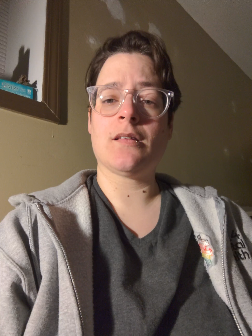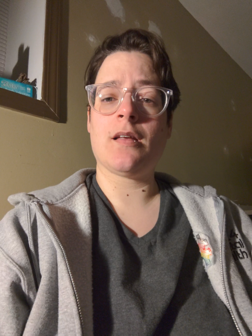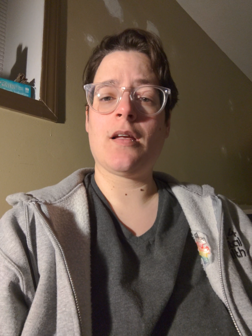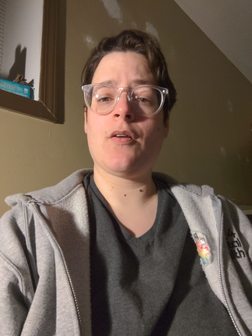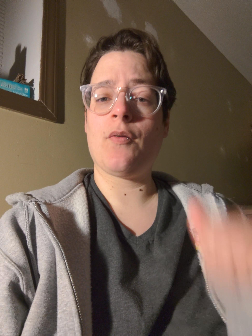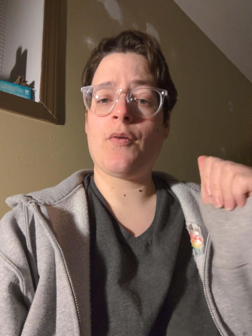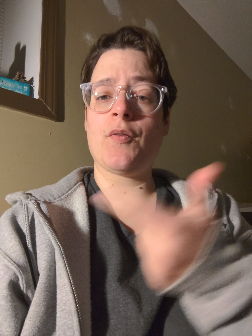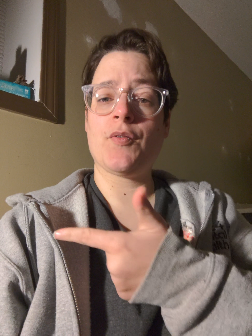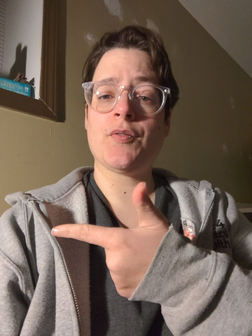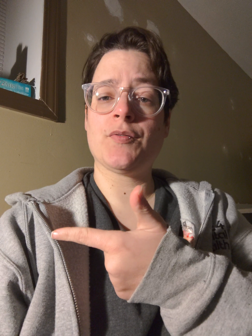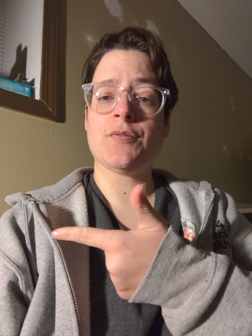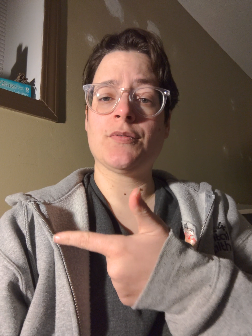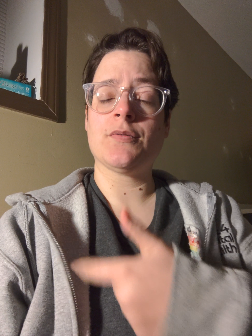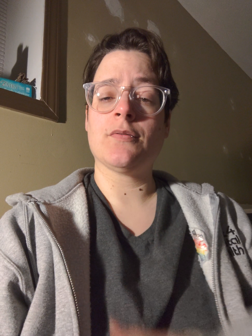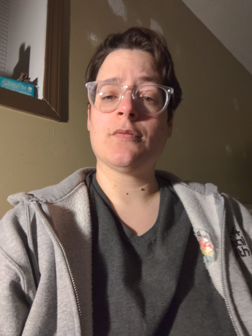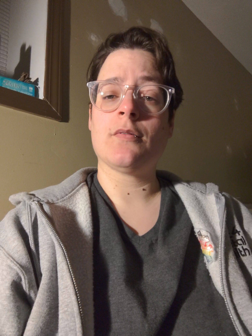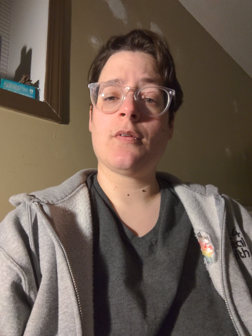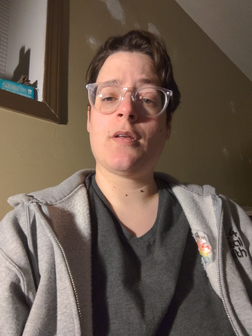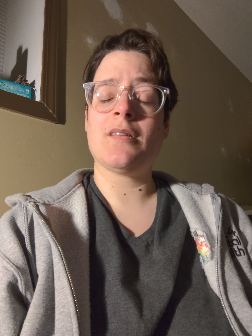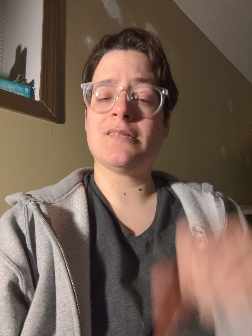all